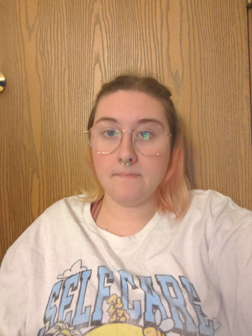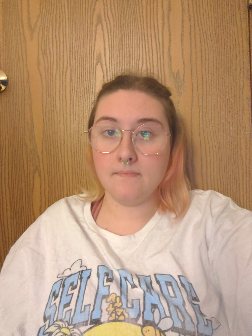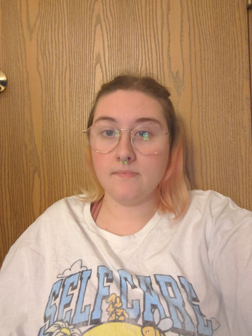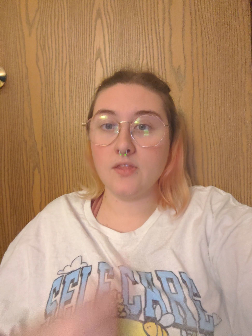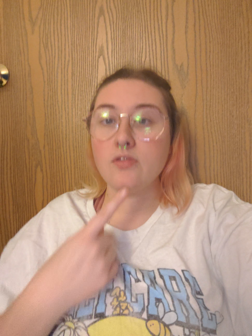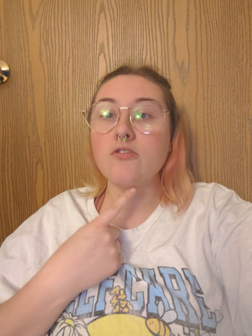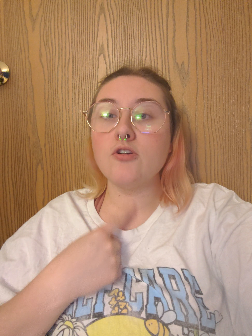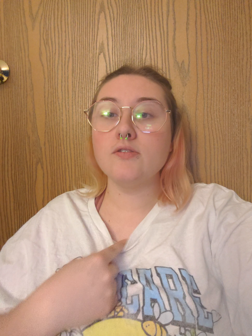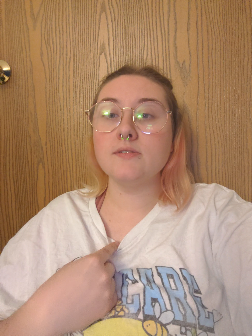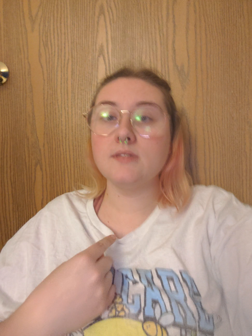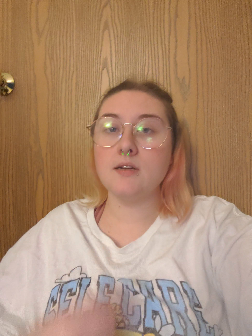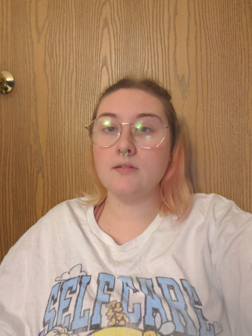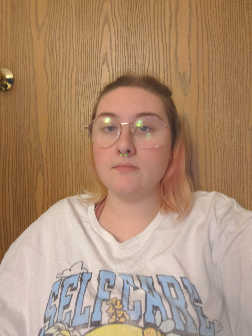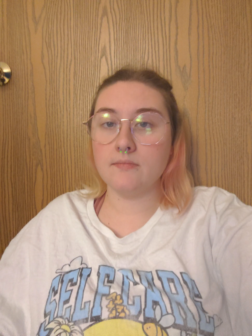thirsty